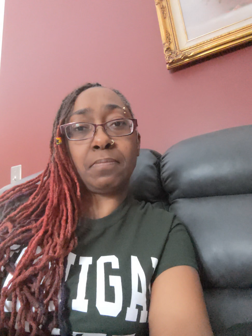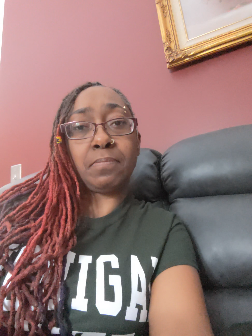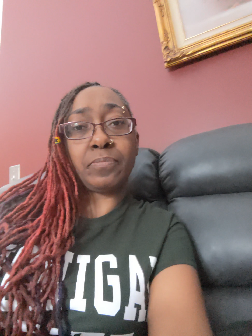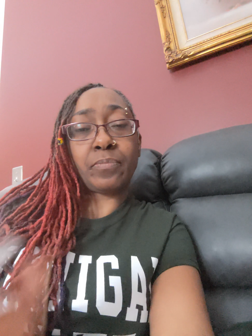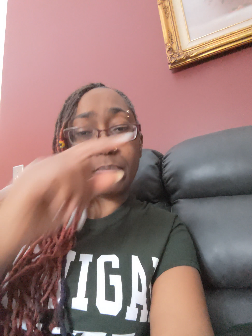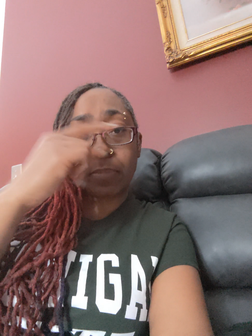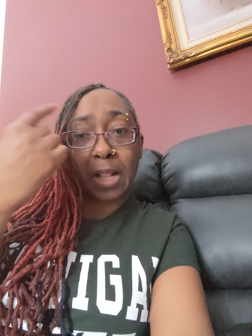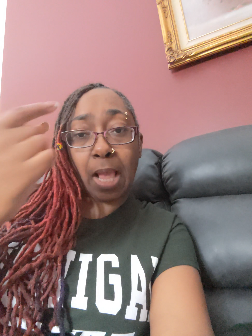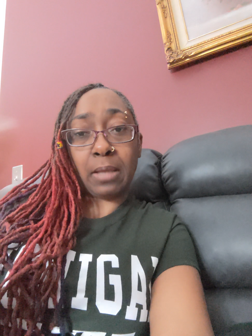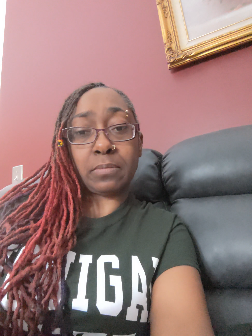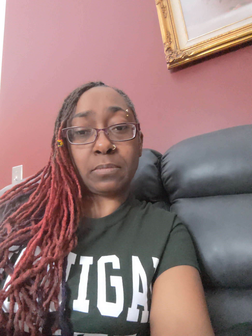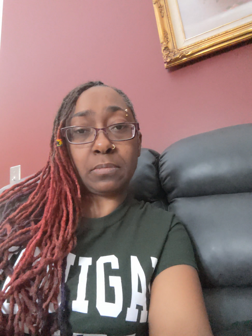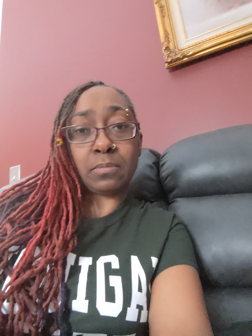black